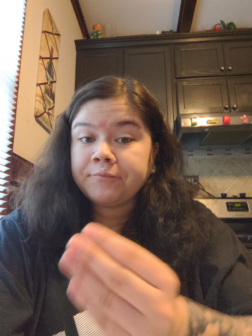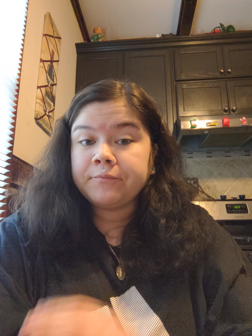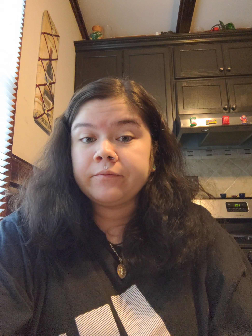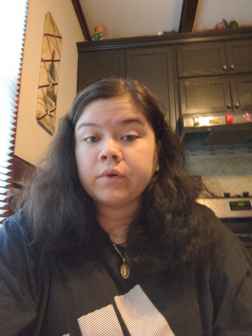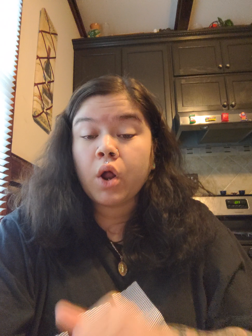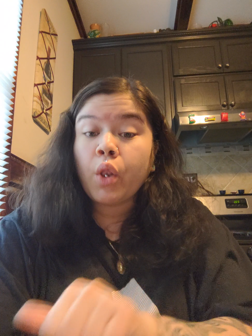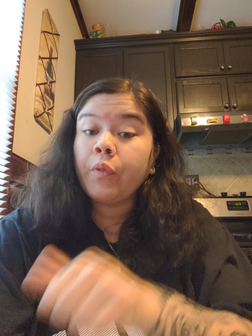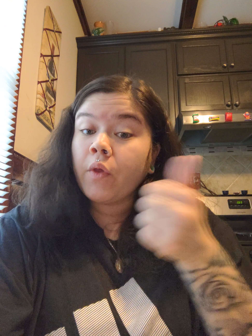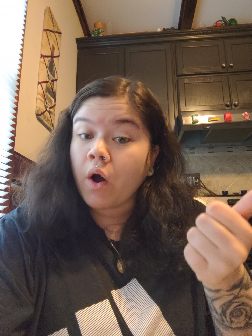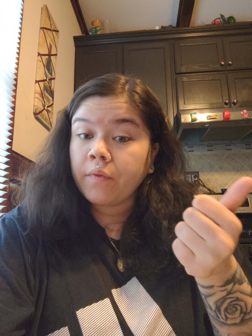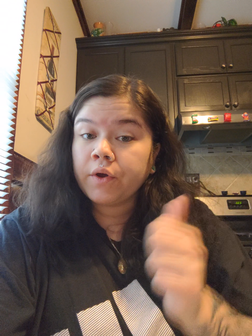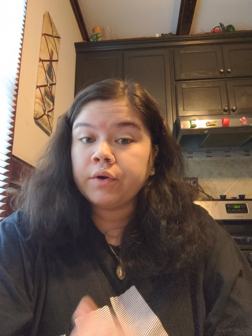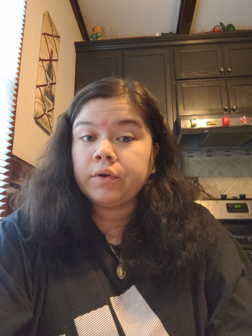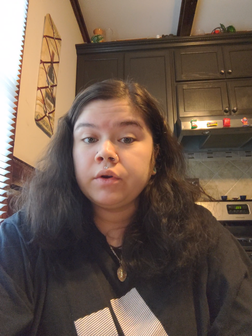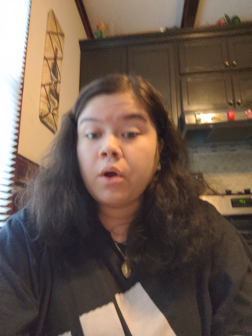another